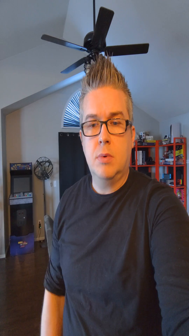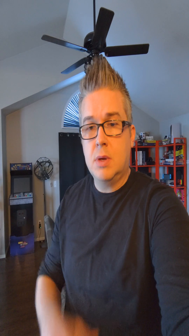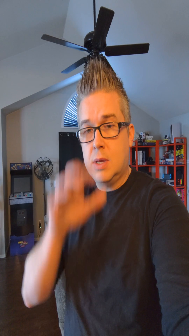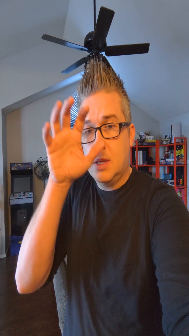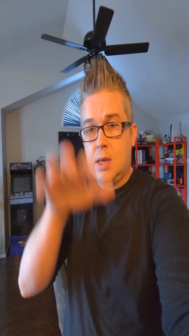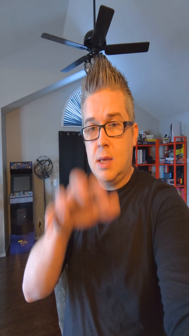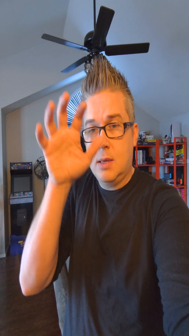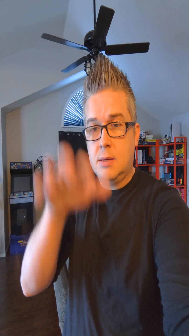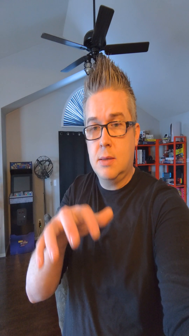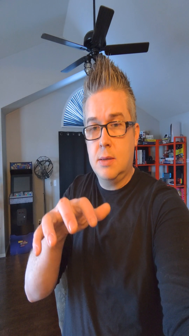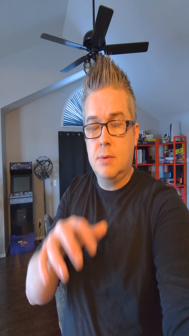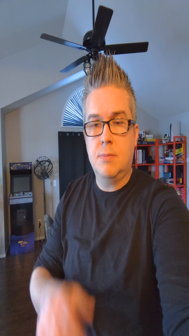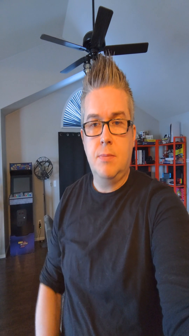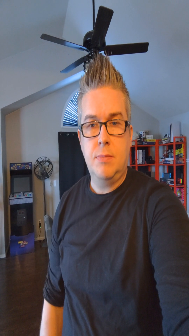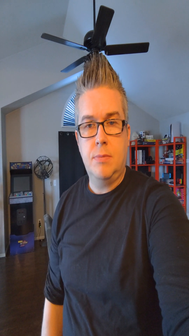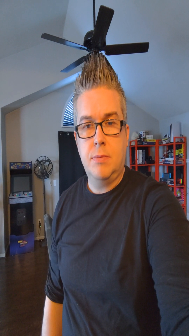alligator